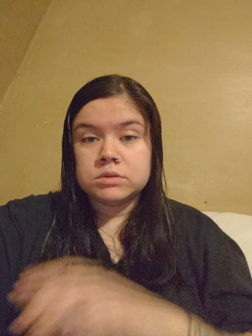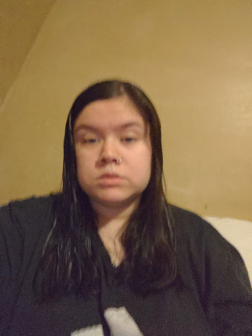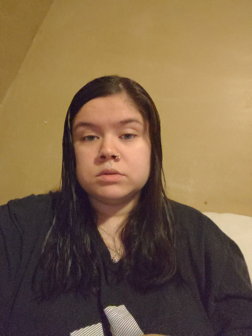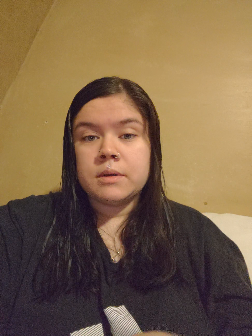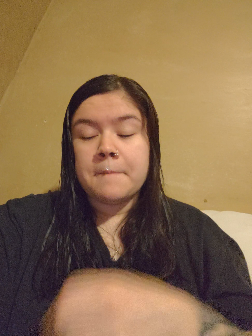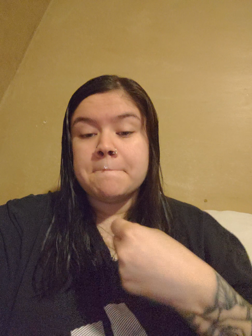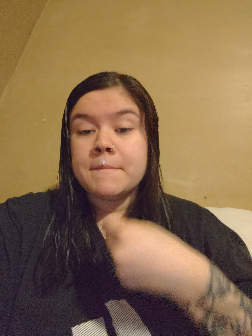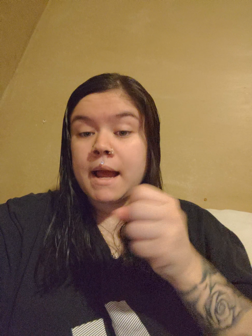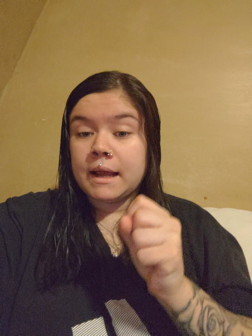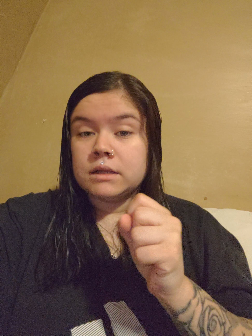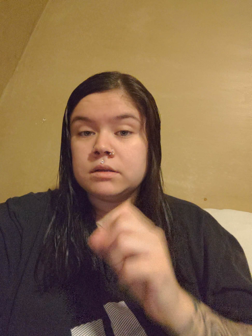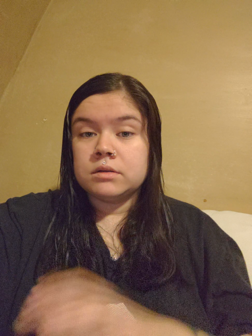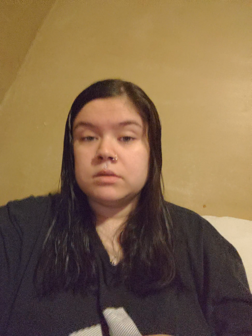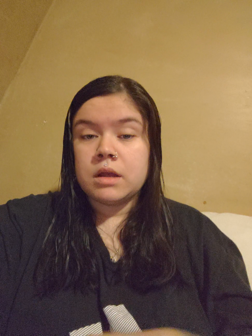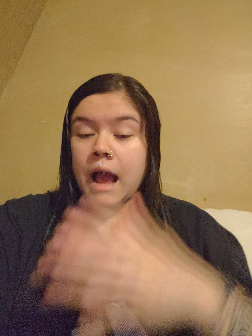make